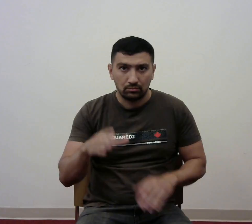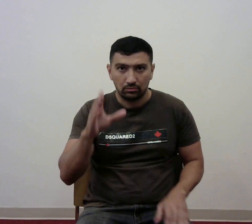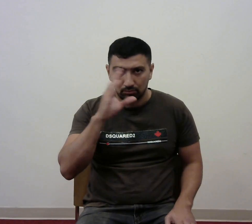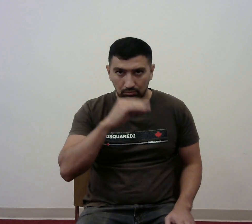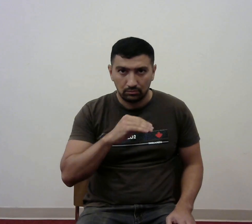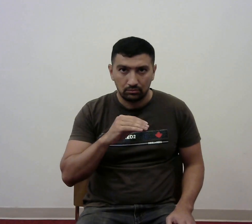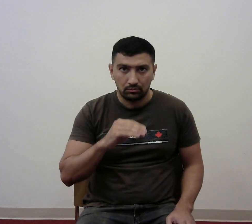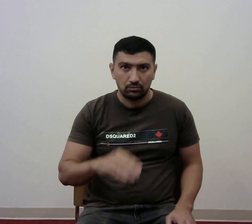bilər